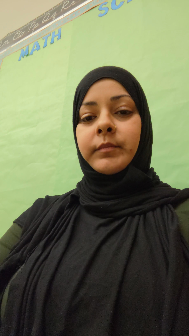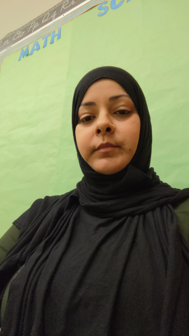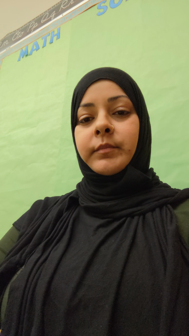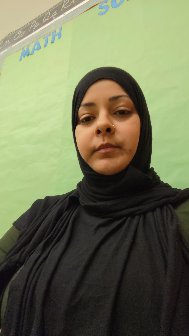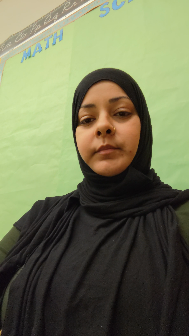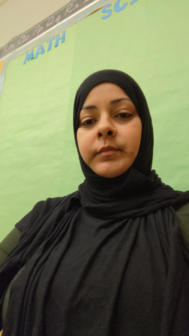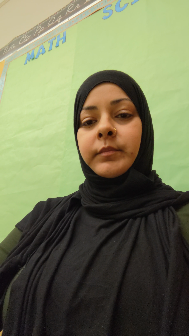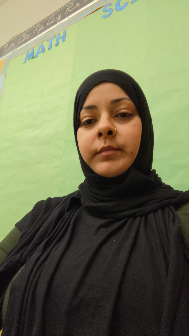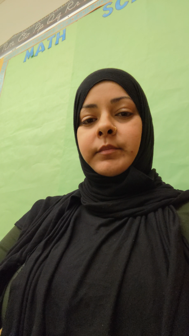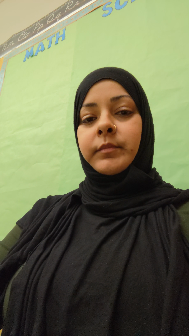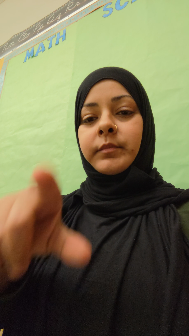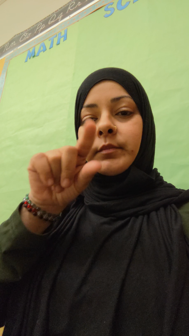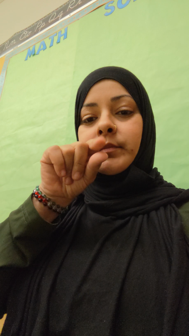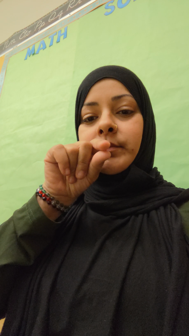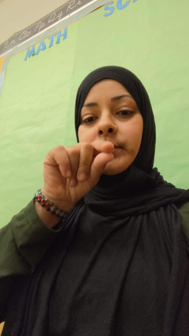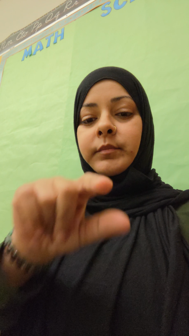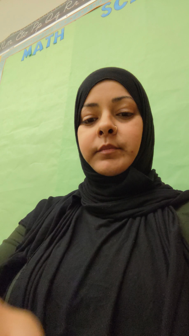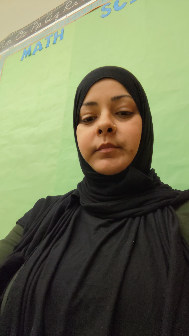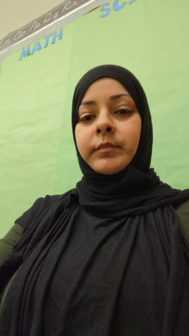chicken